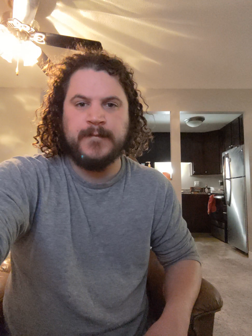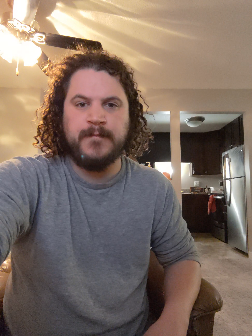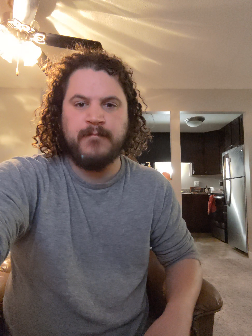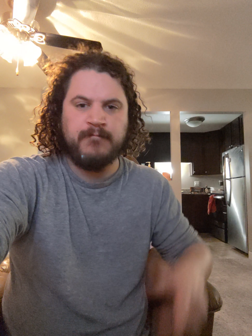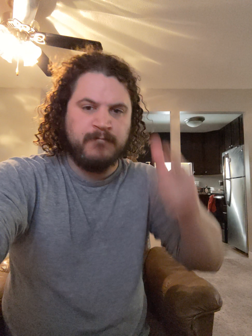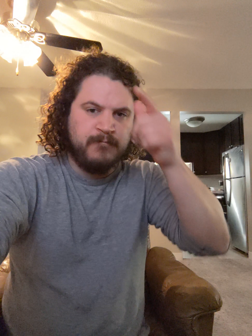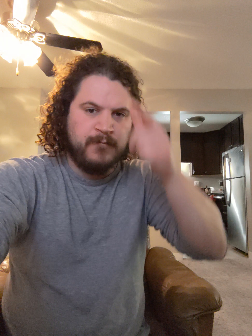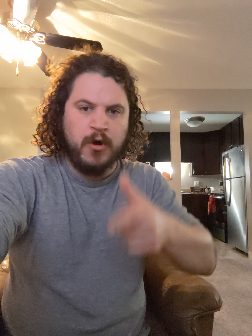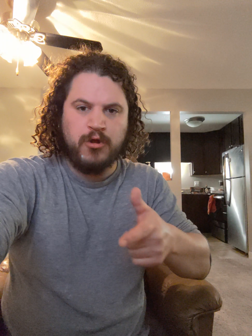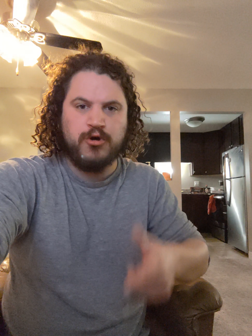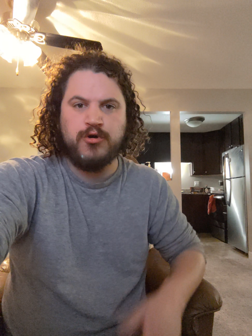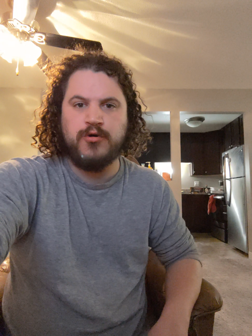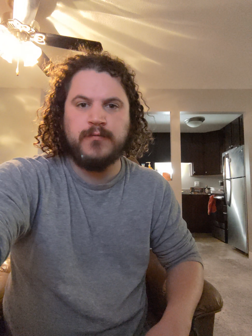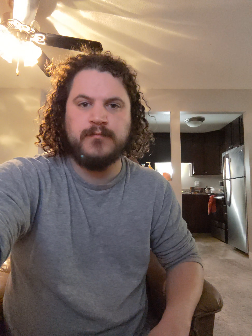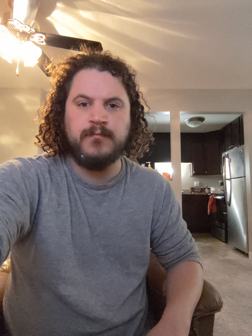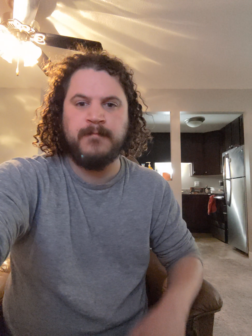brother